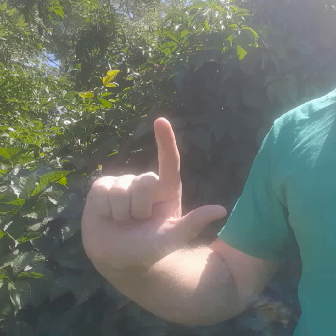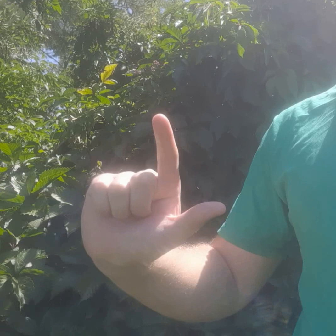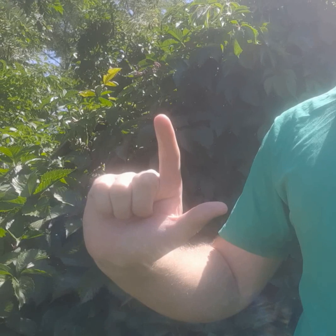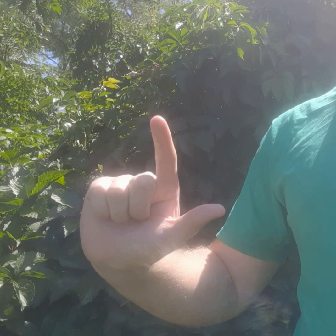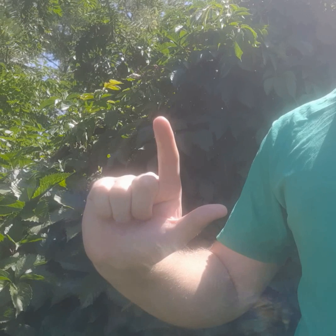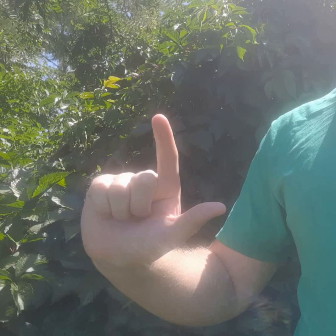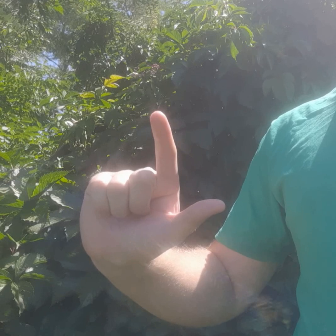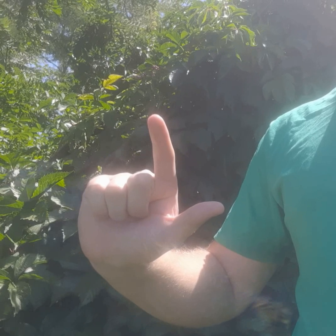Ь